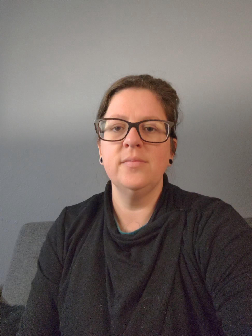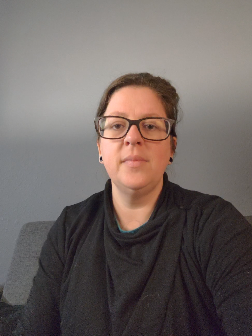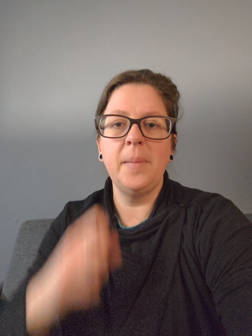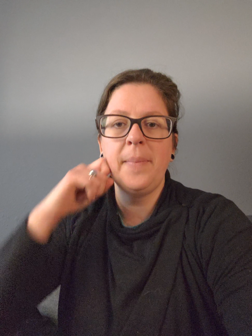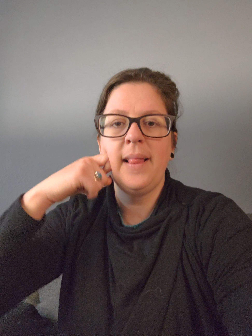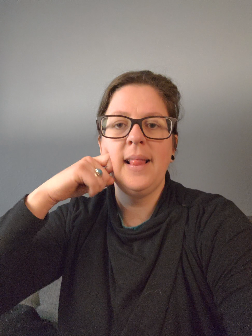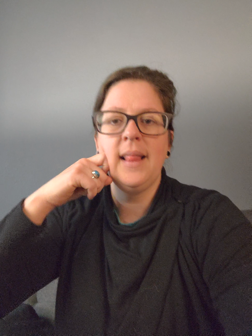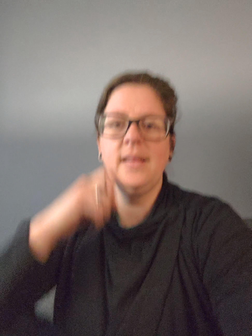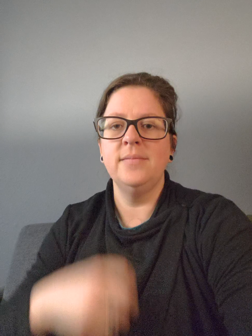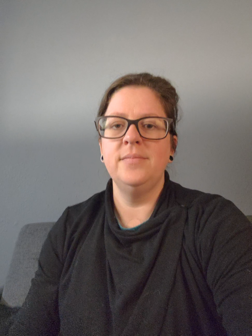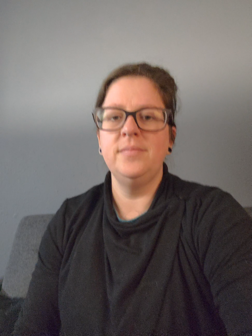apple